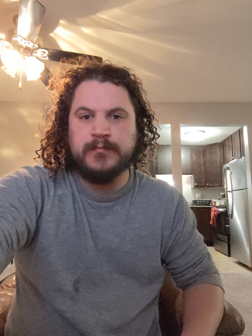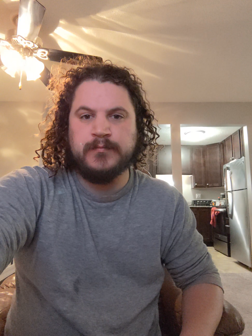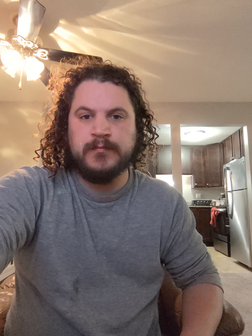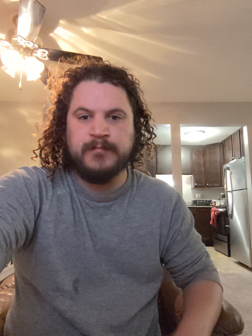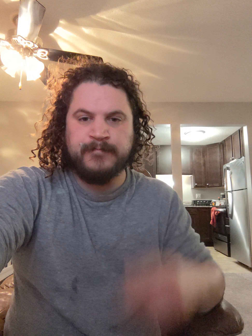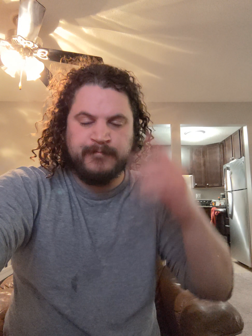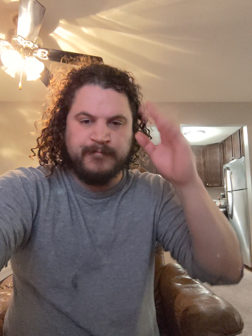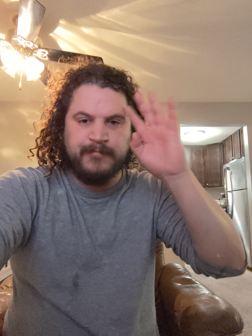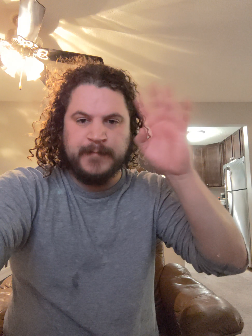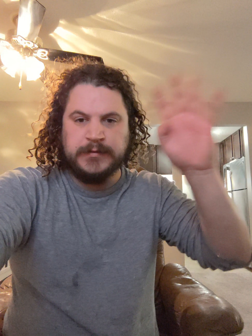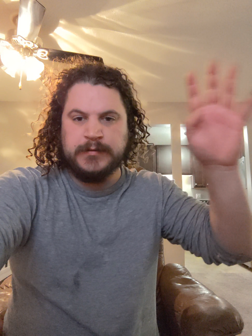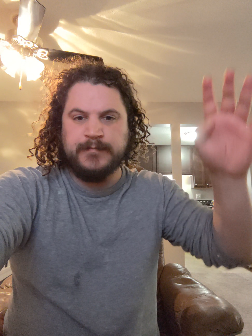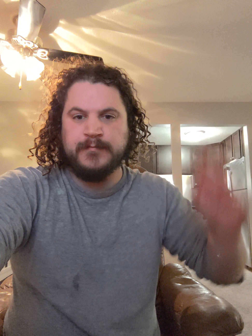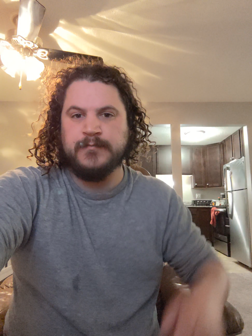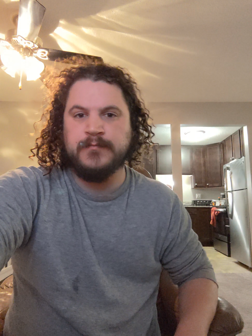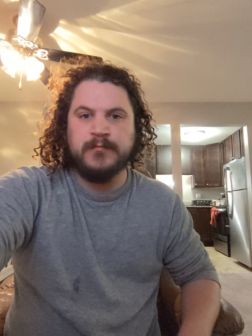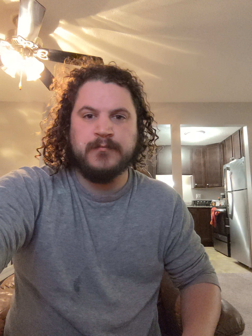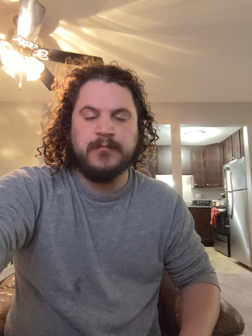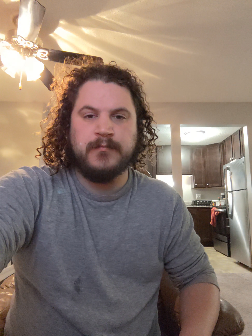pretend